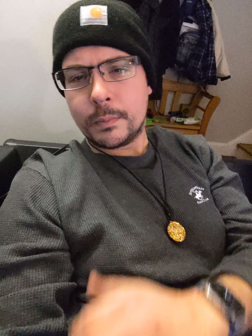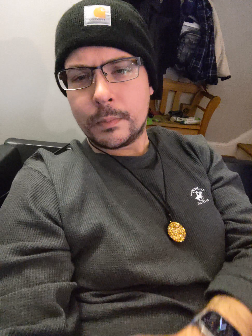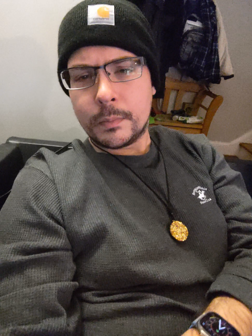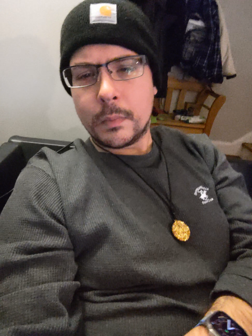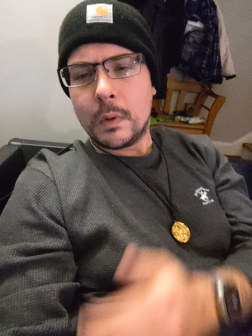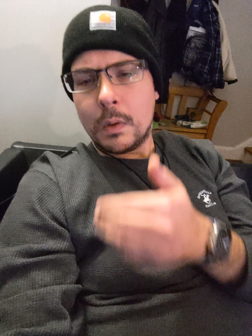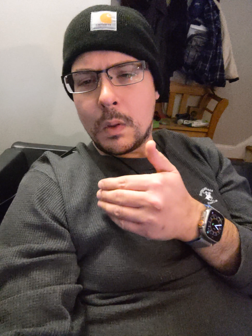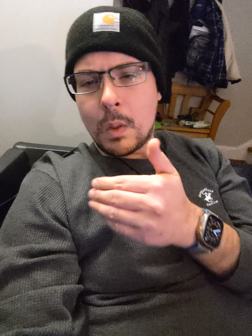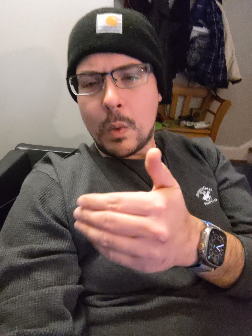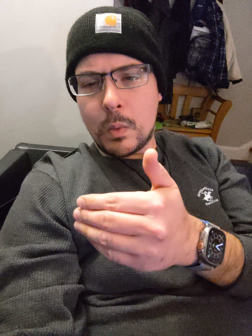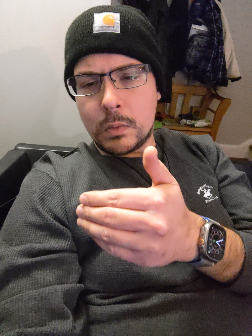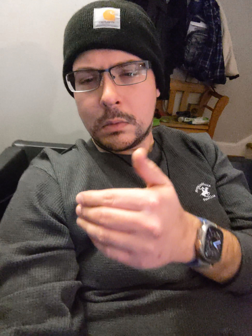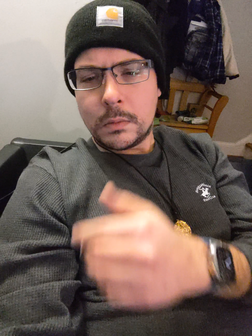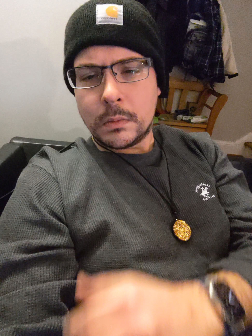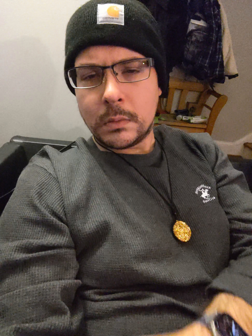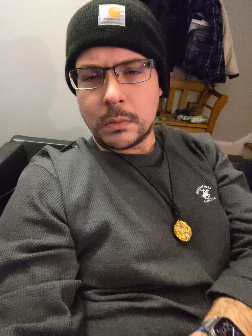close